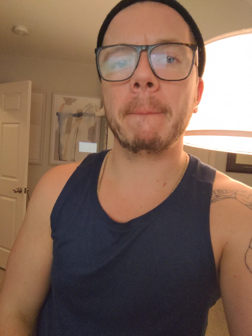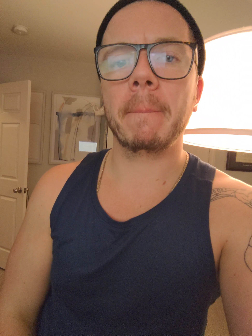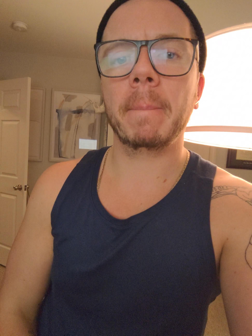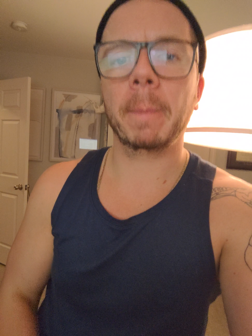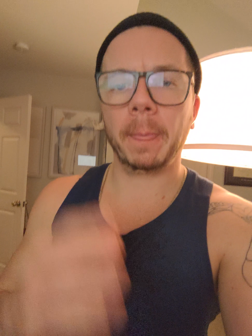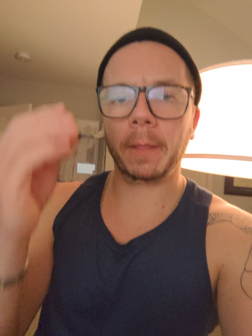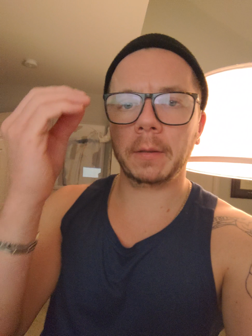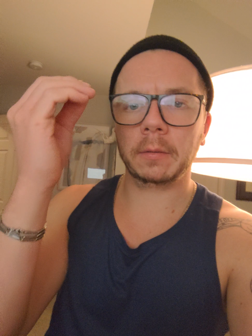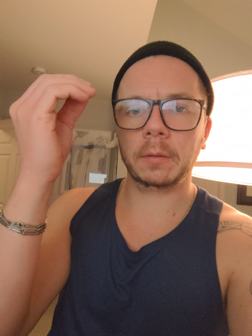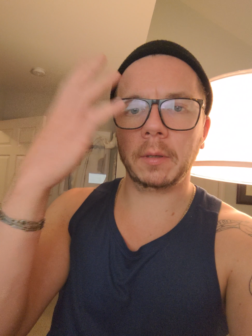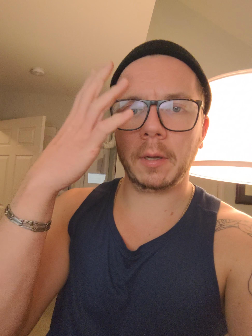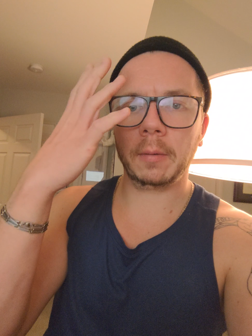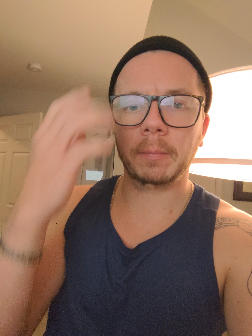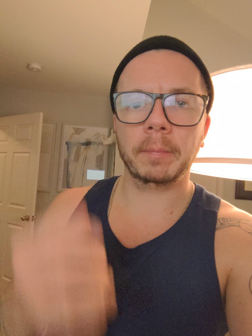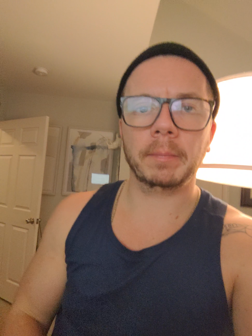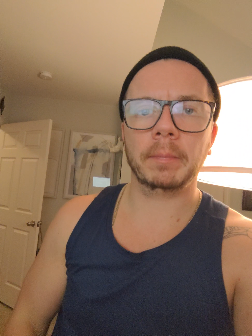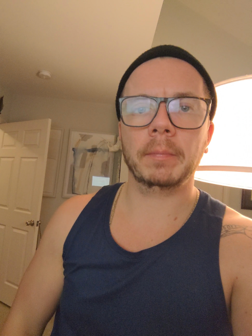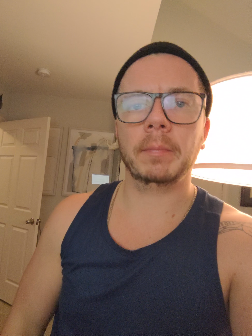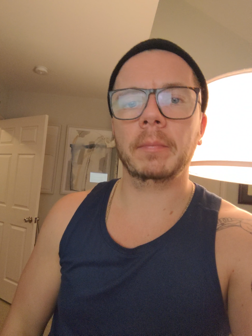sun